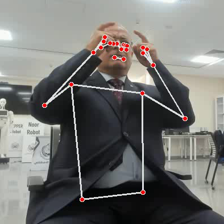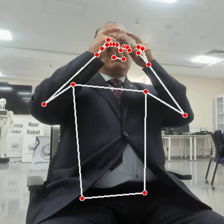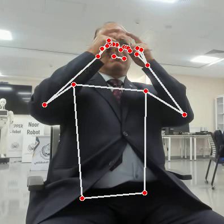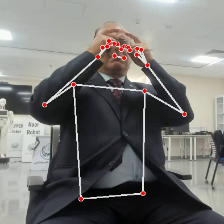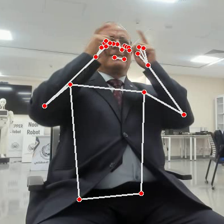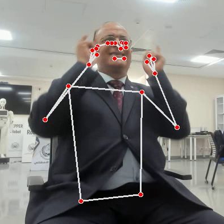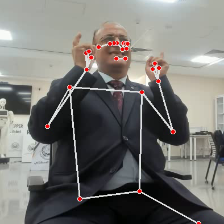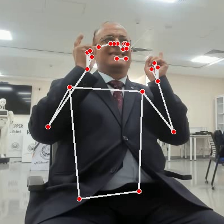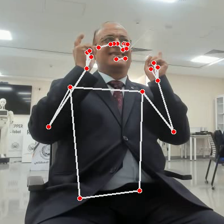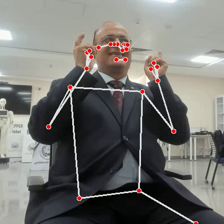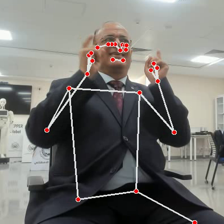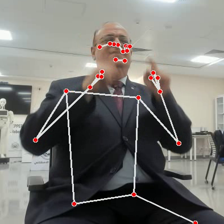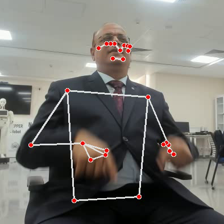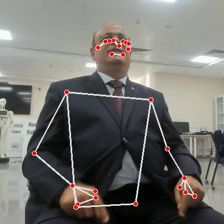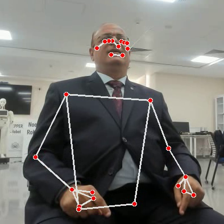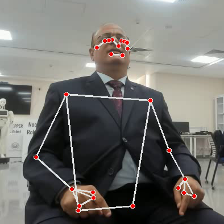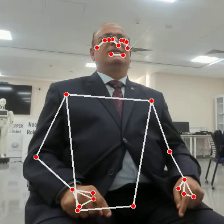efrdha